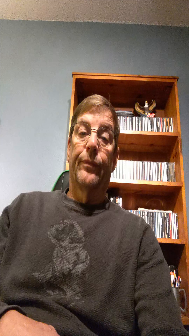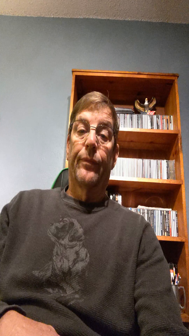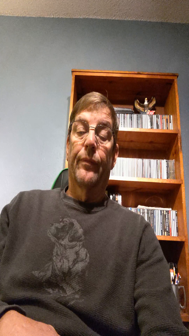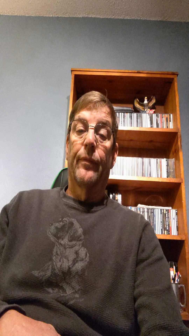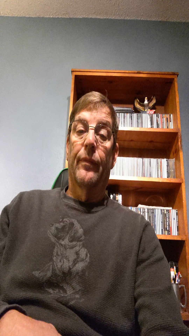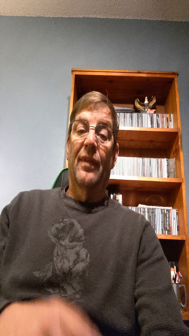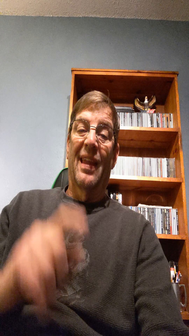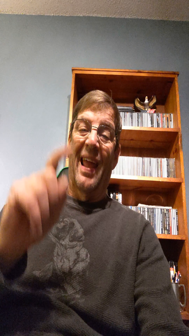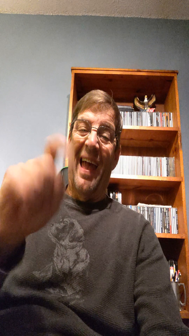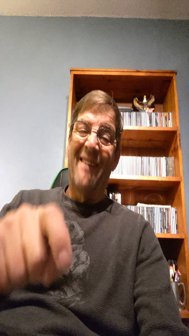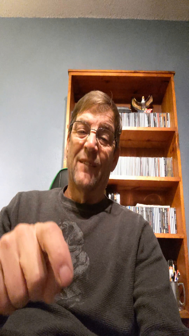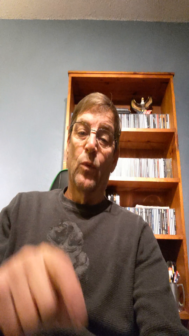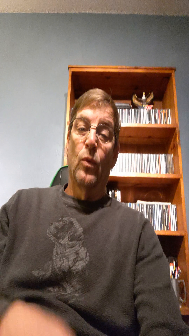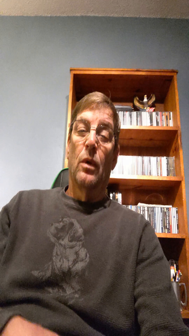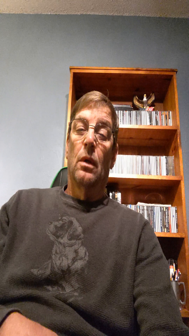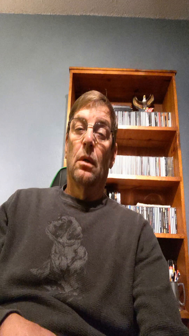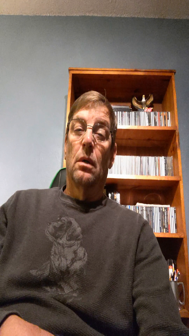have to